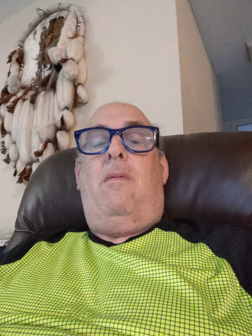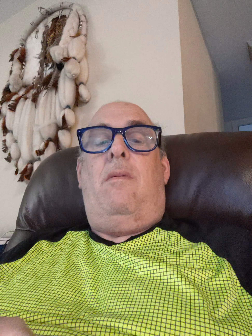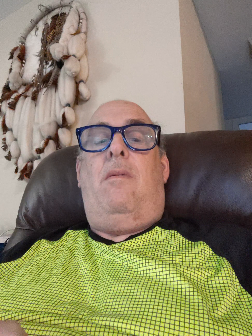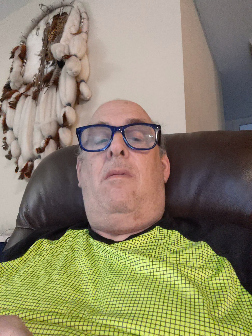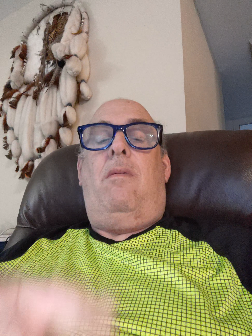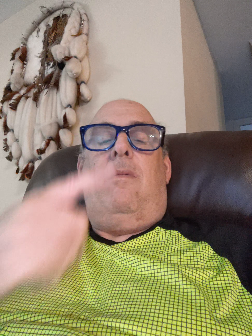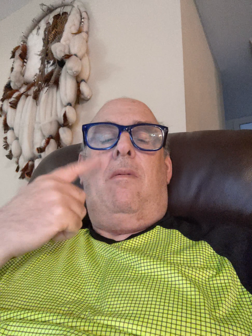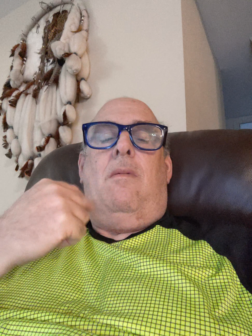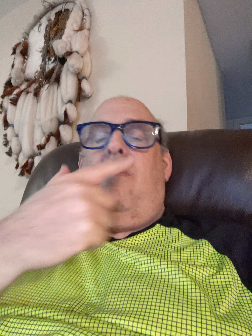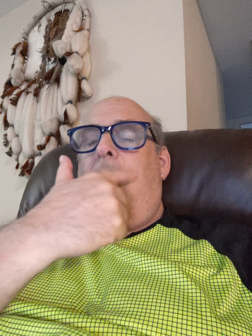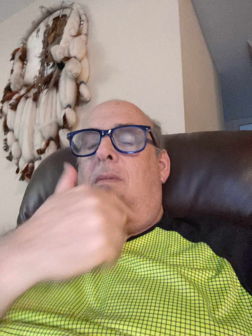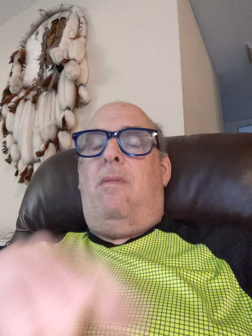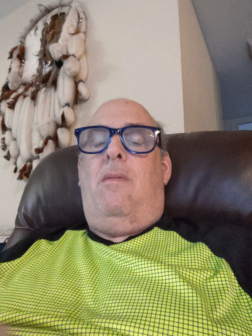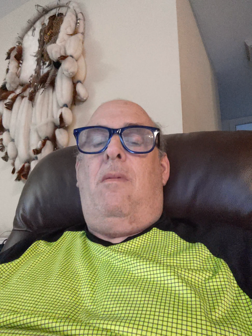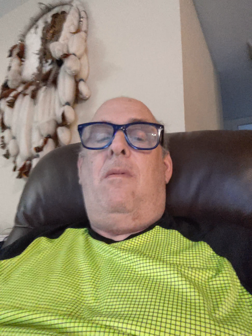cry